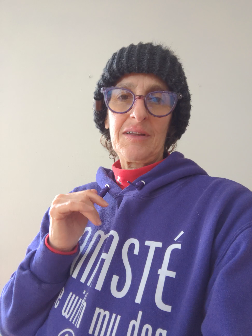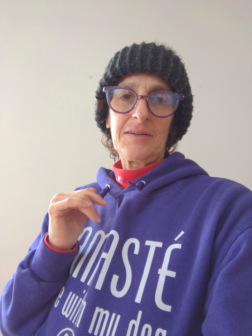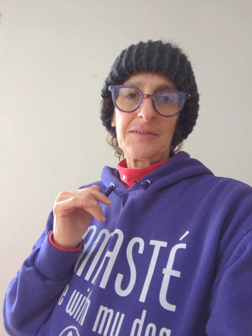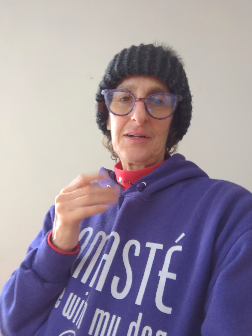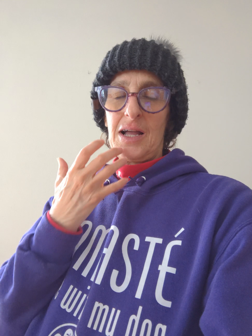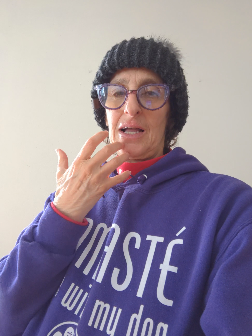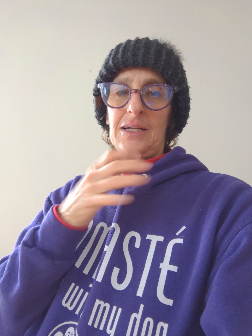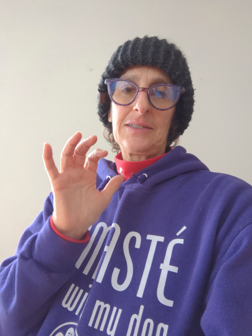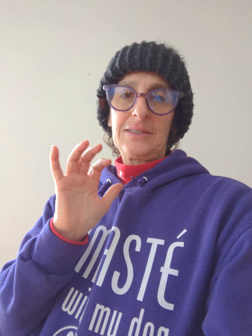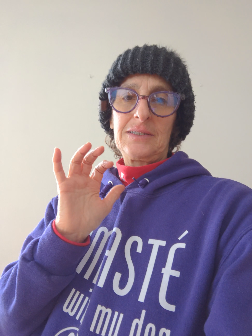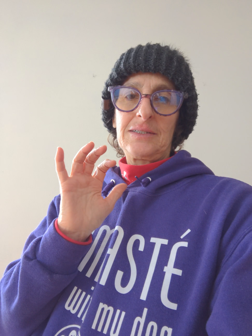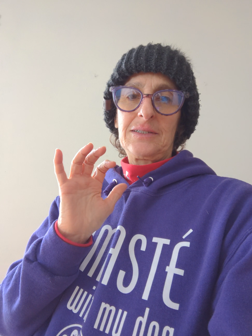hot